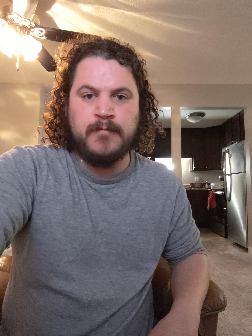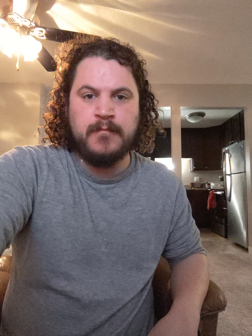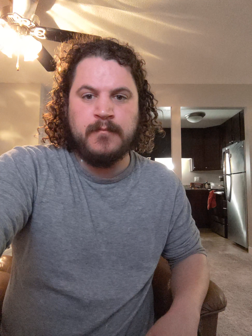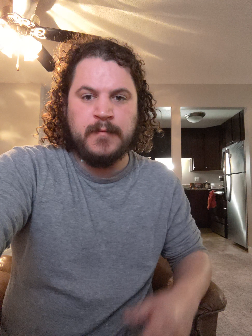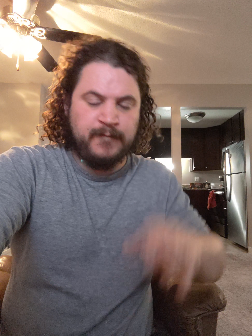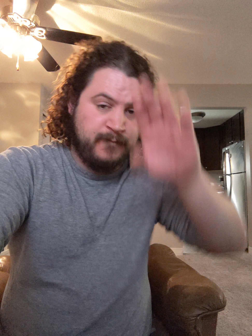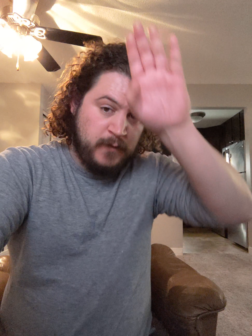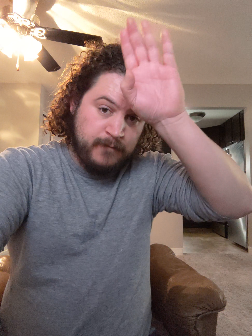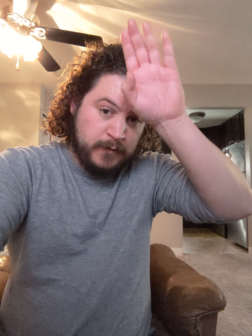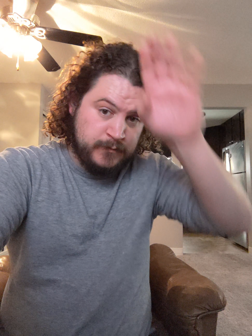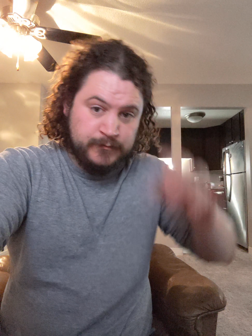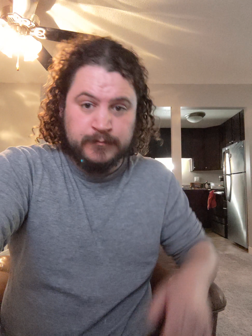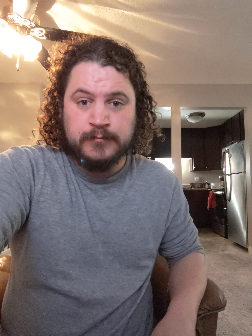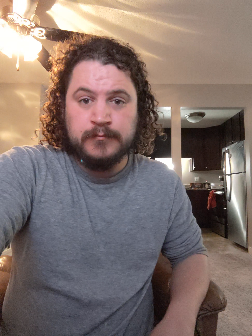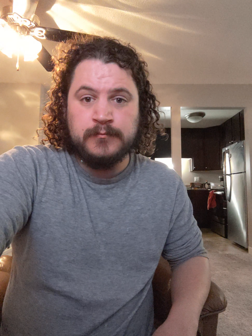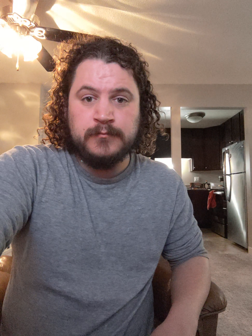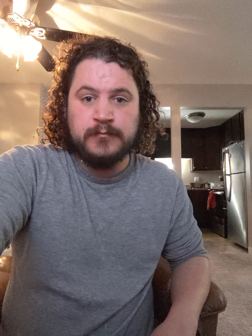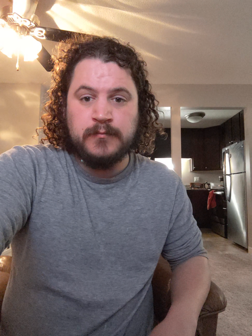fireman